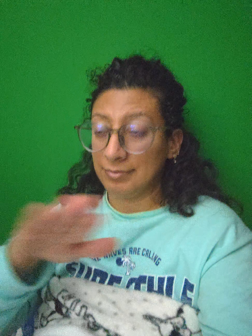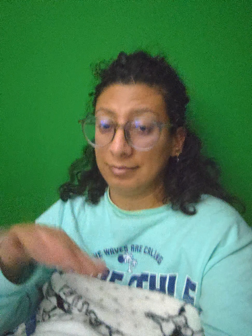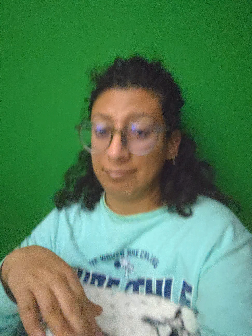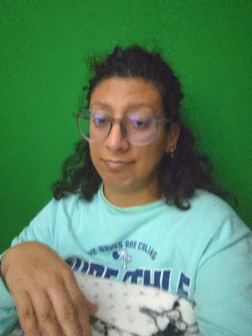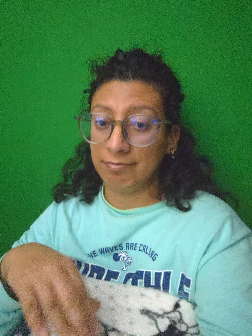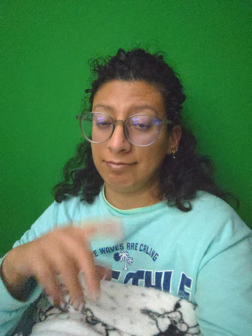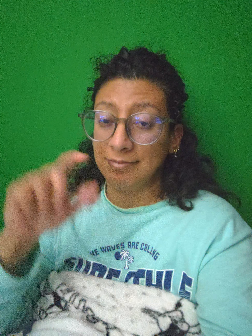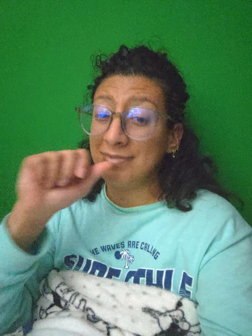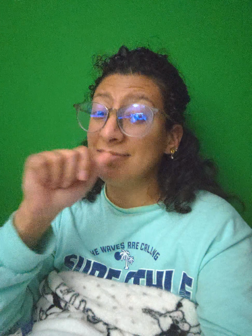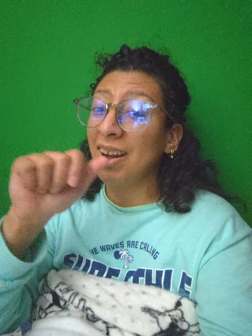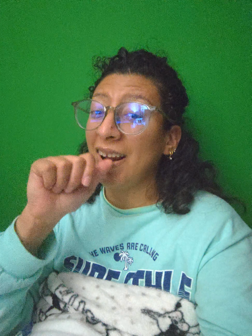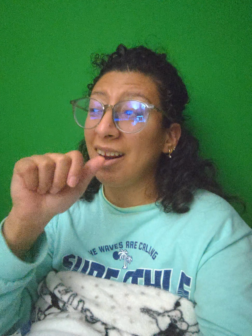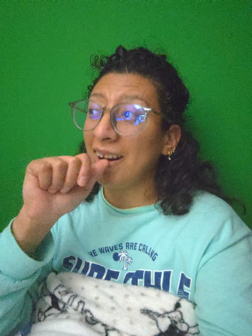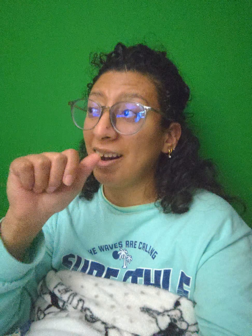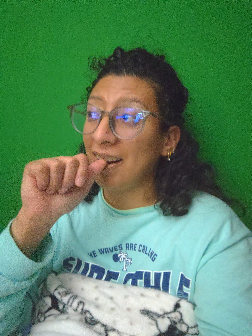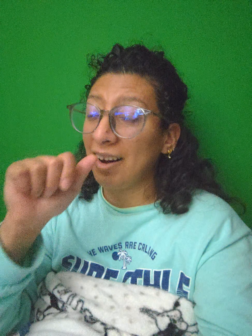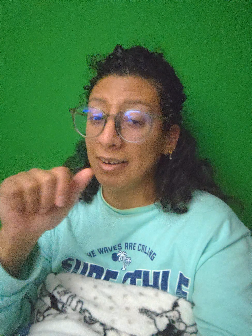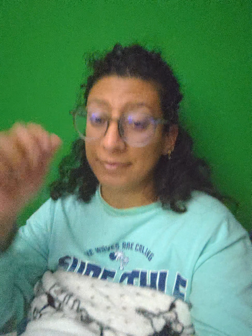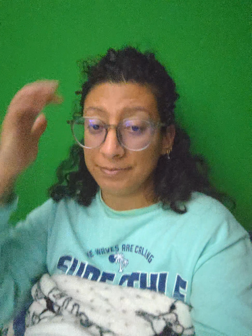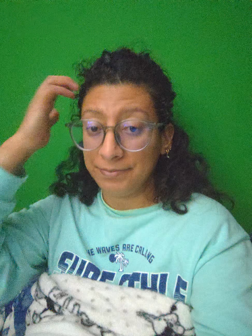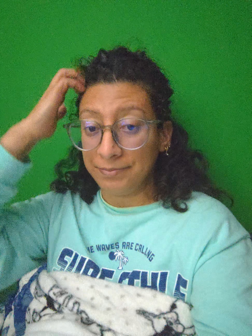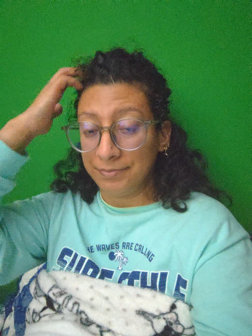nuts